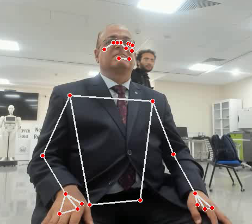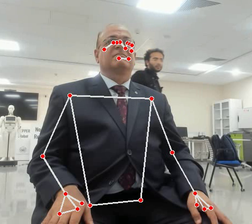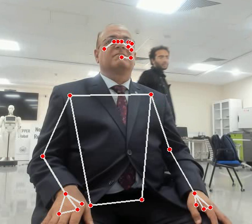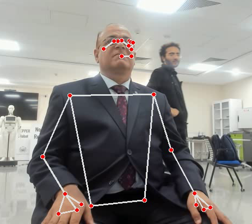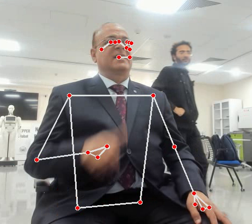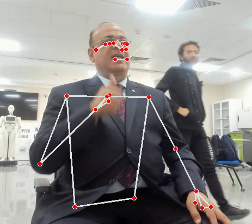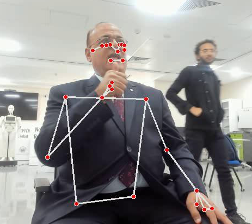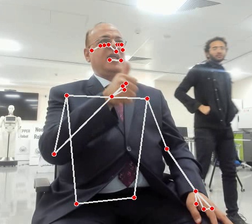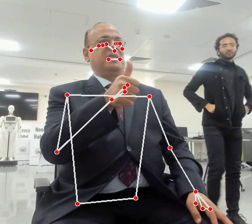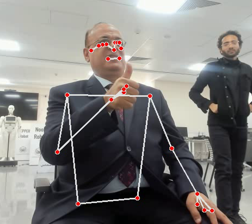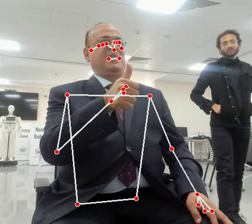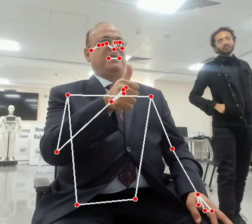tmam